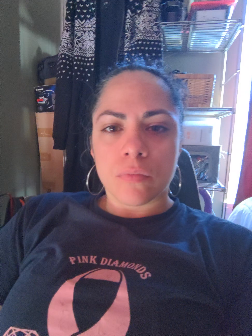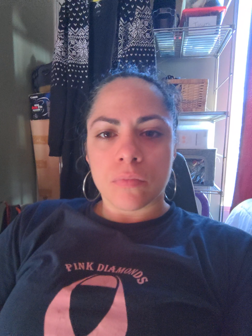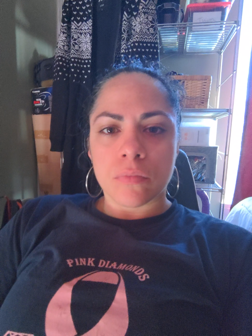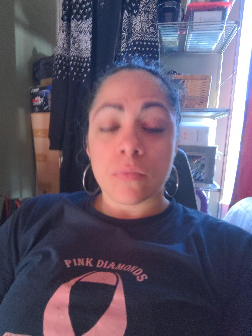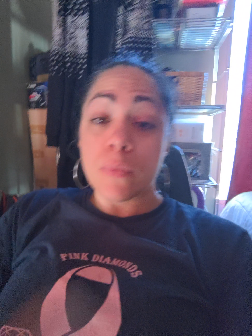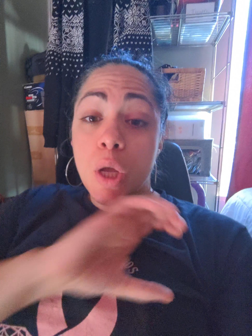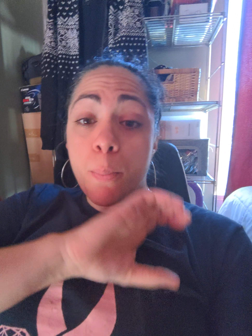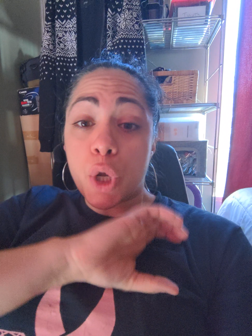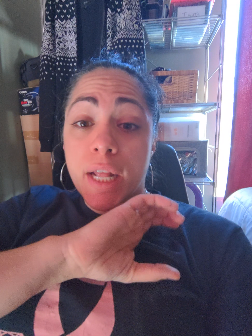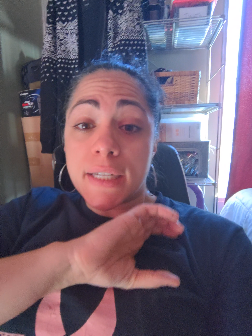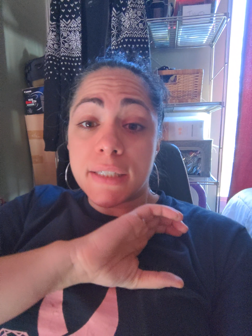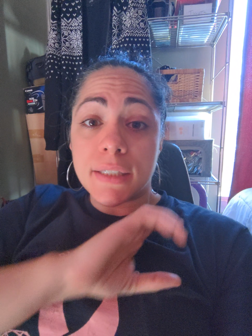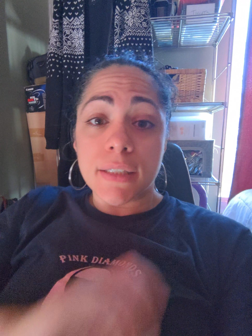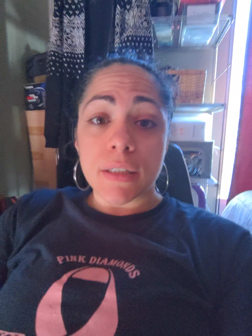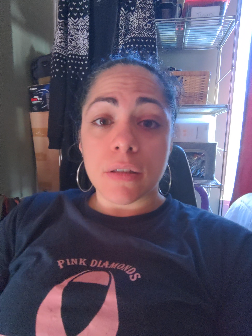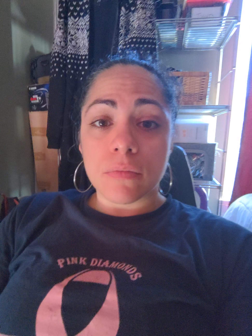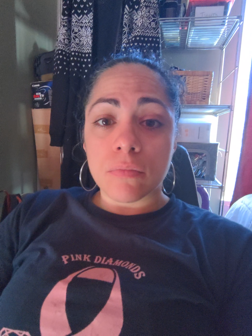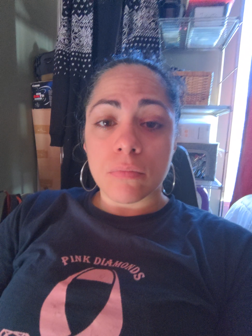police